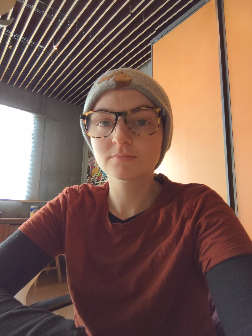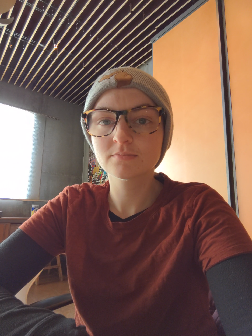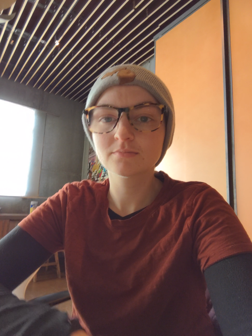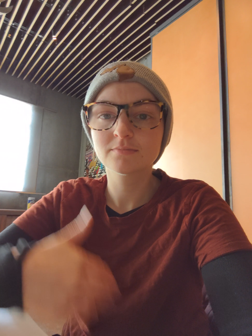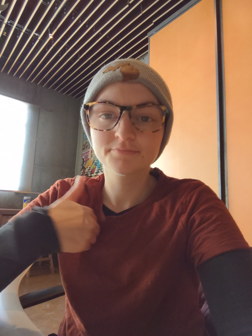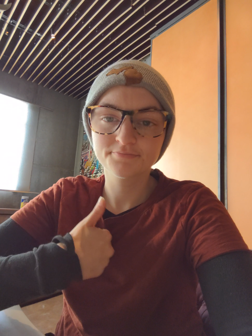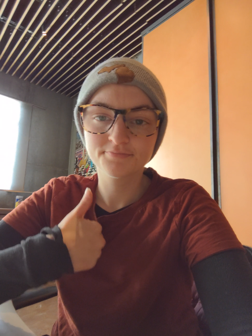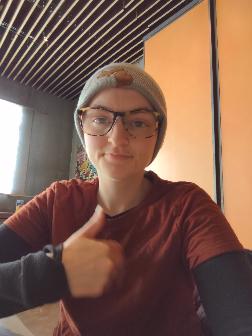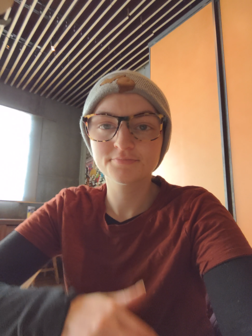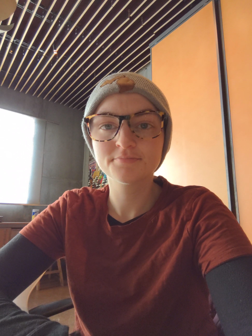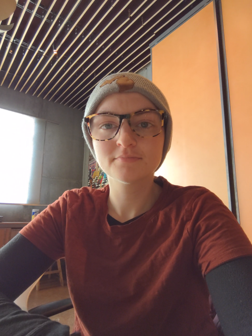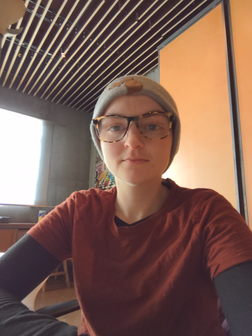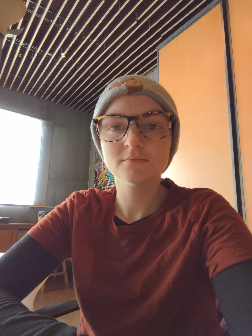animal